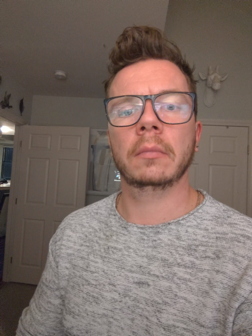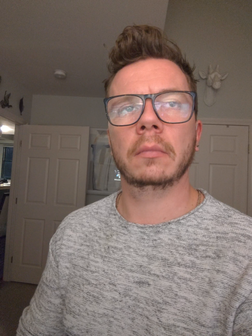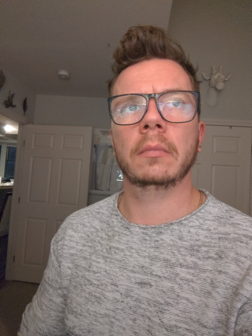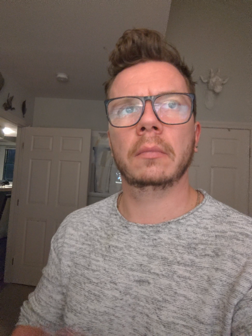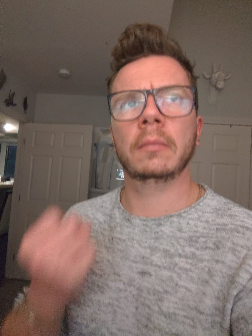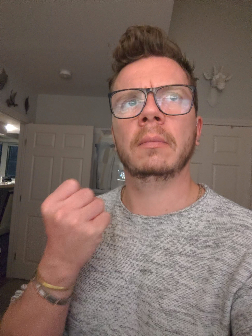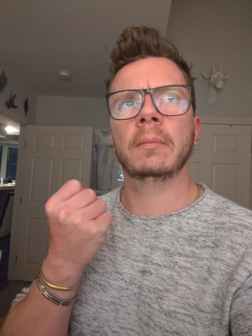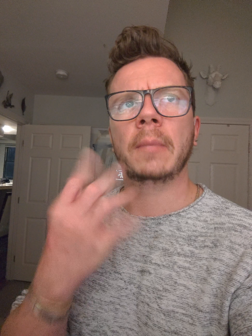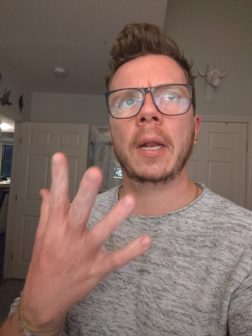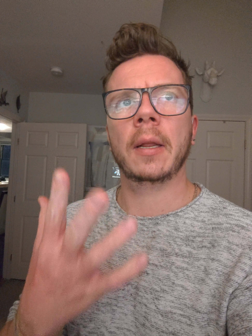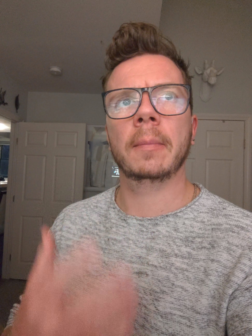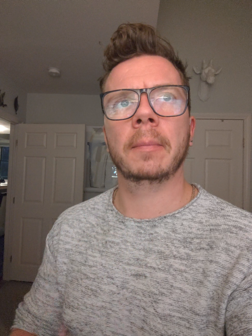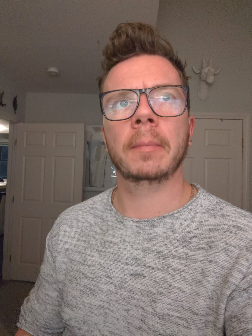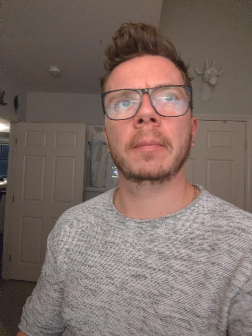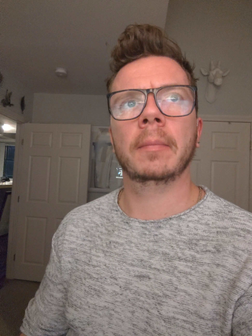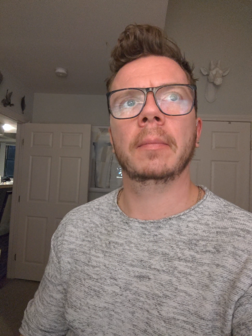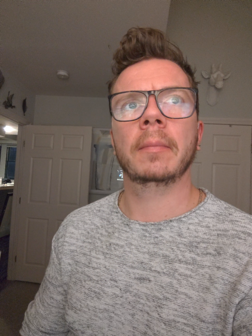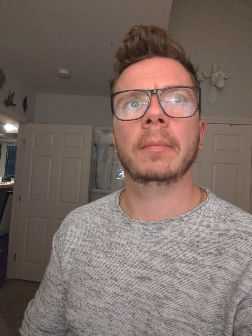many